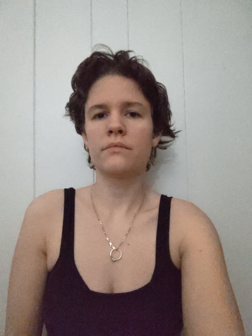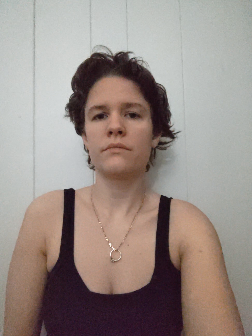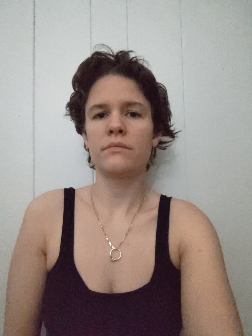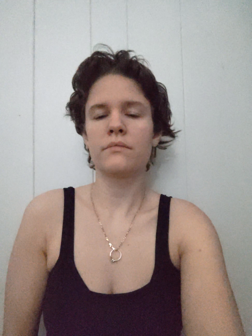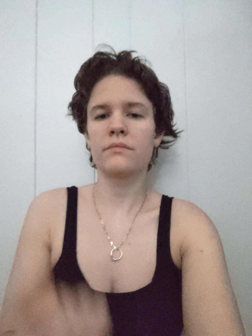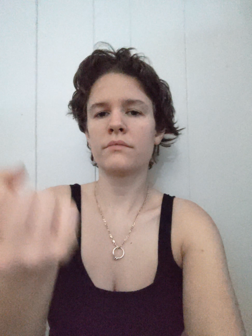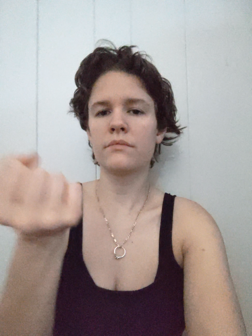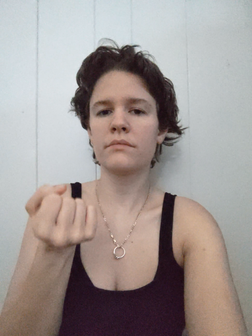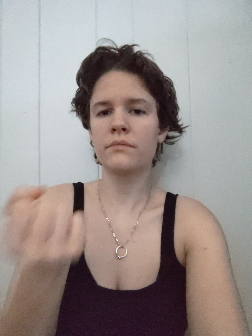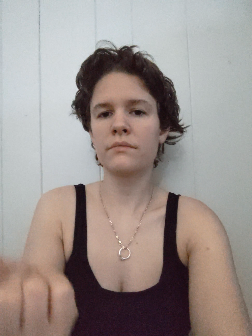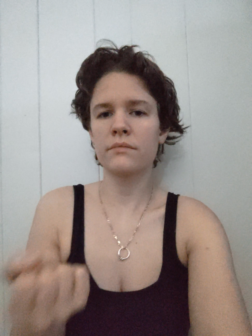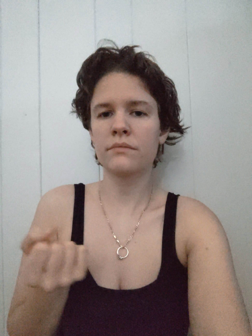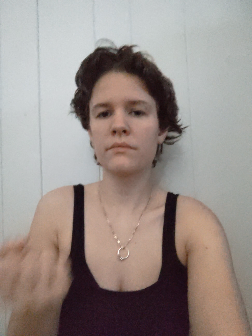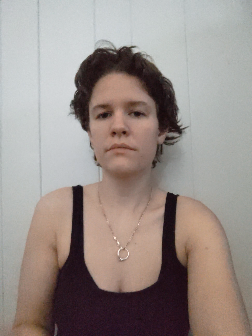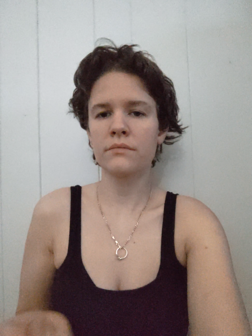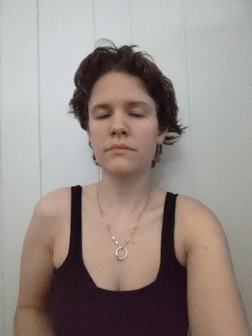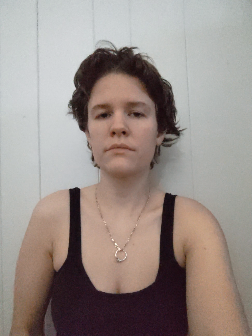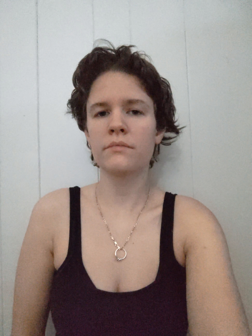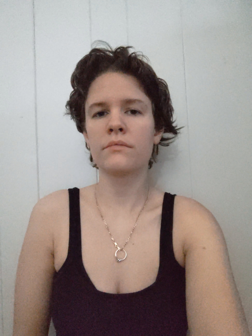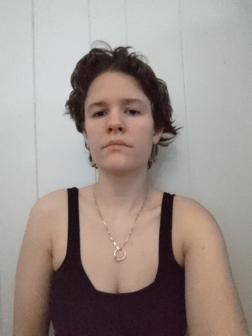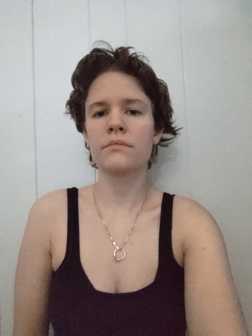drawer